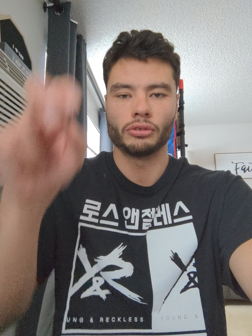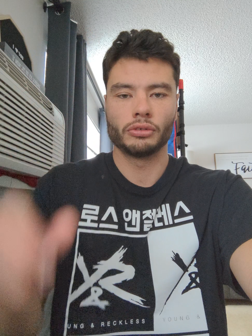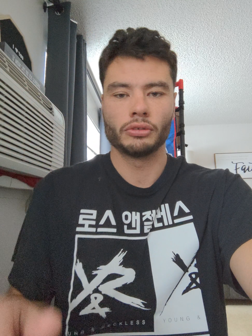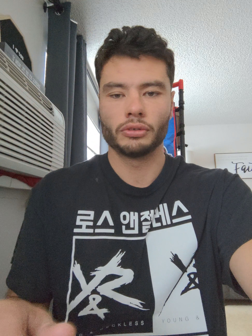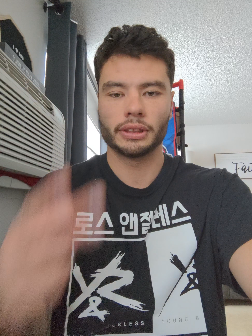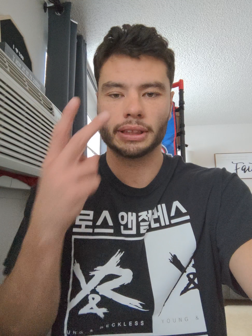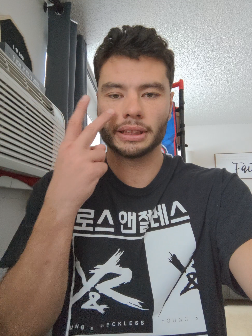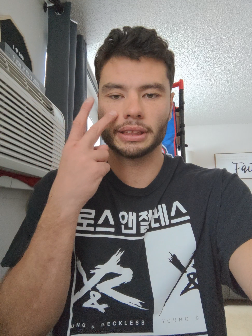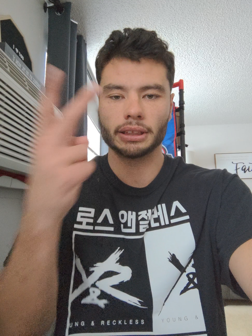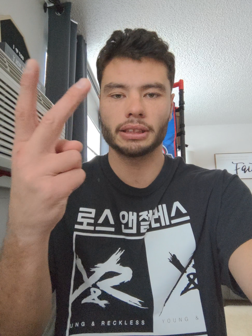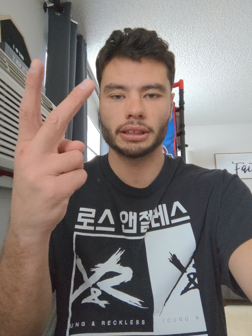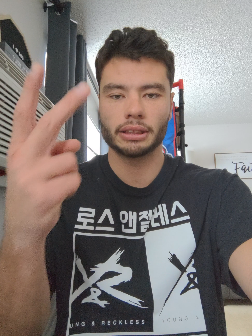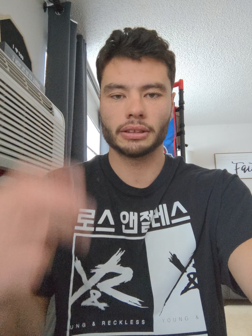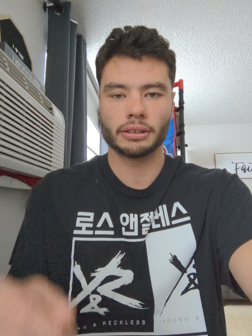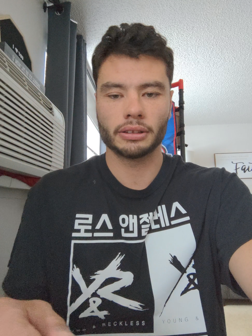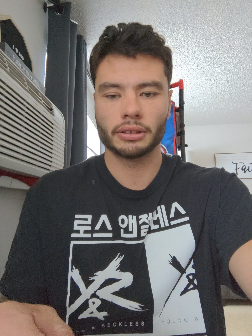see